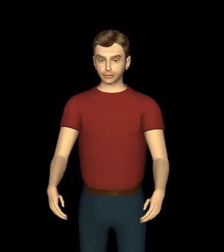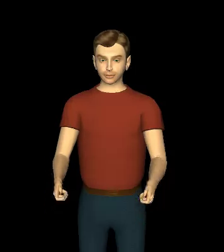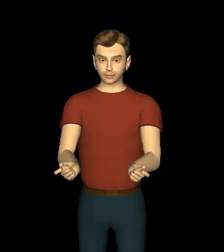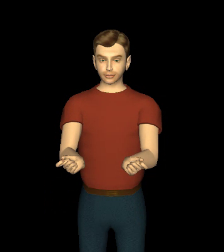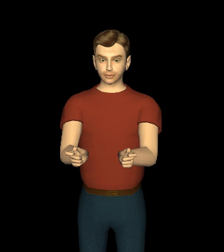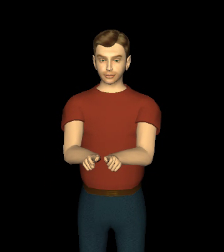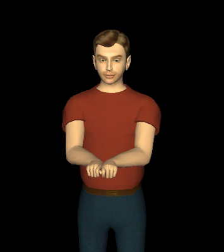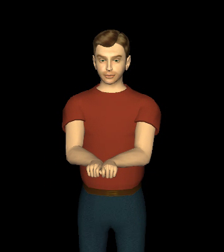مغلق